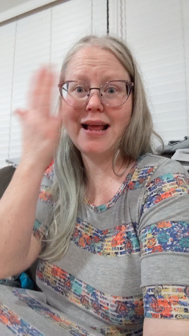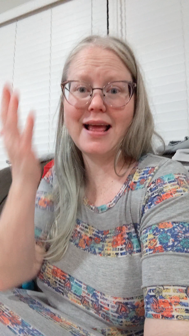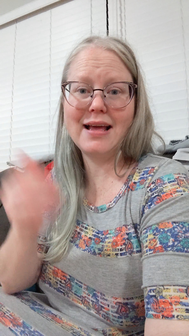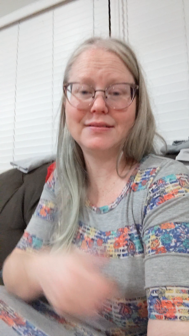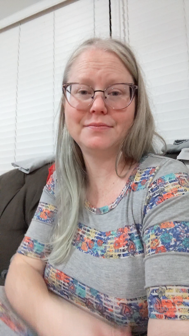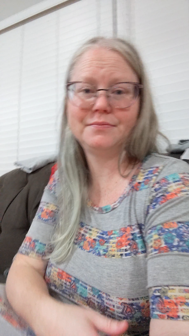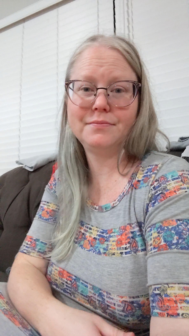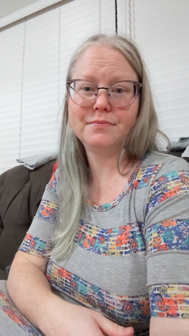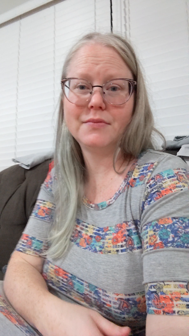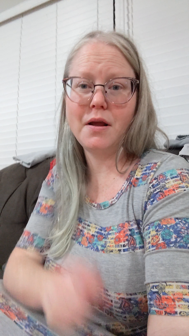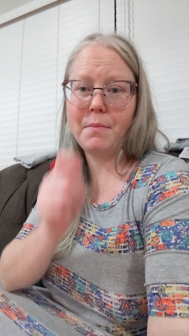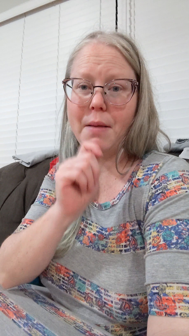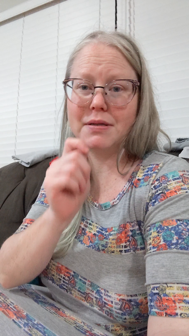popsicle